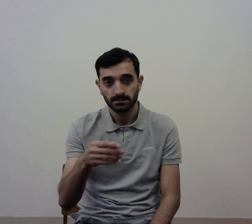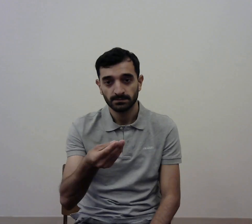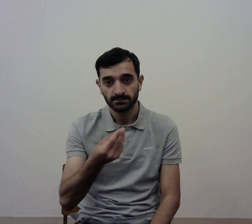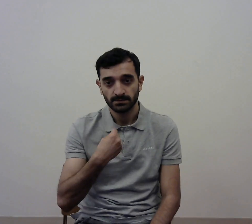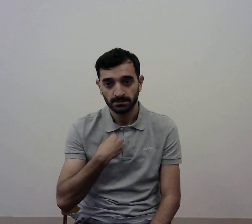vermək